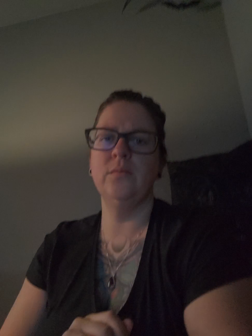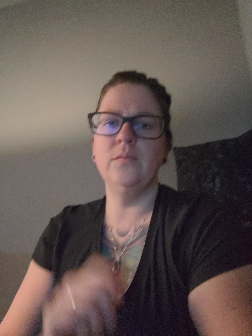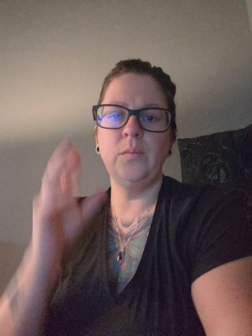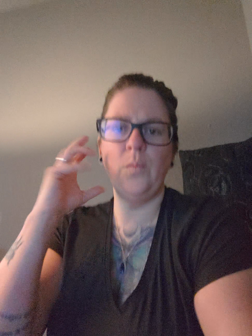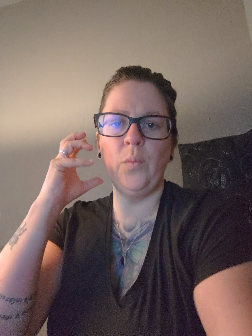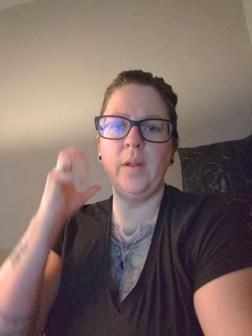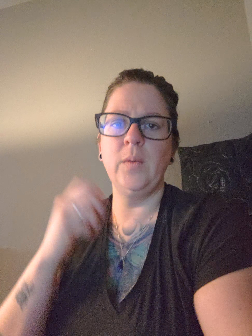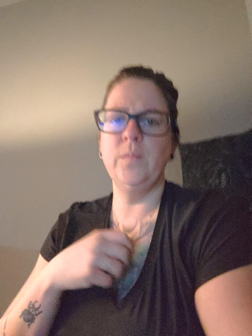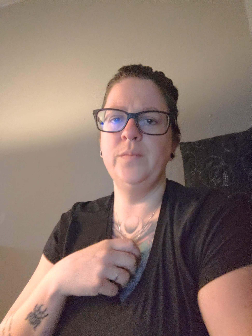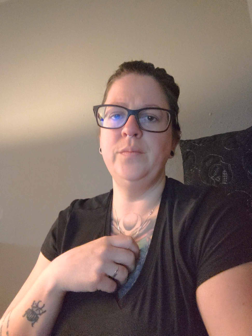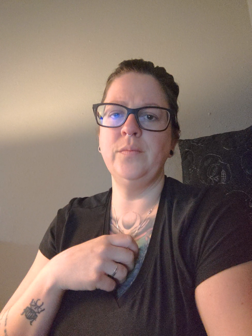radio